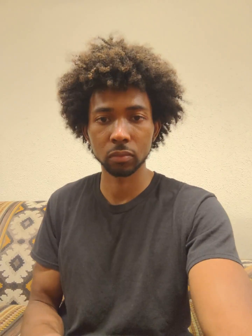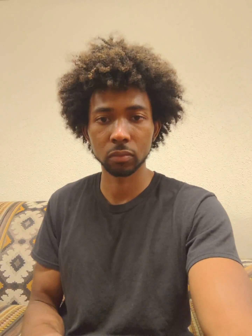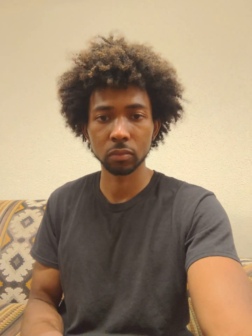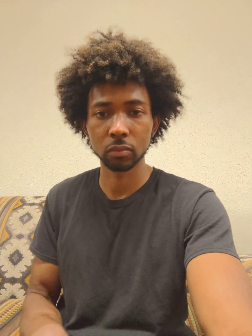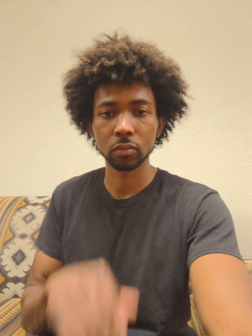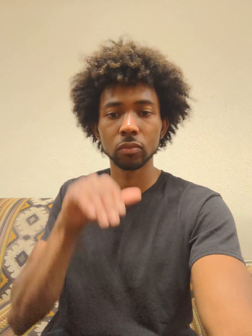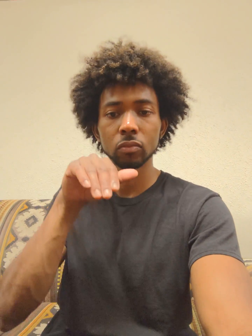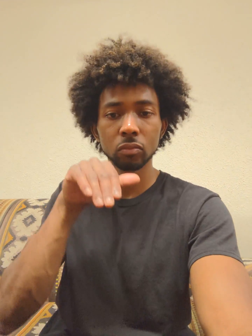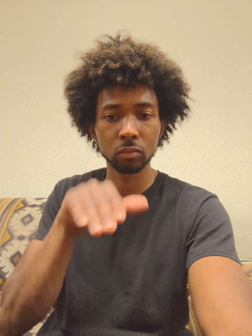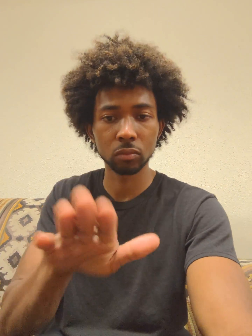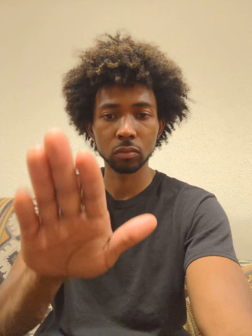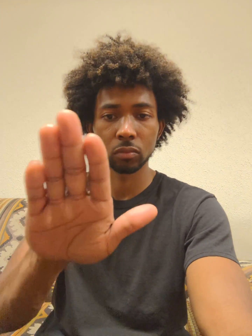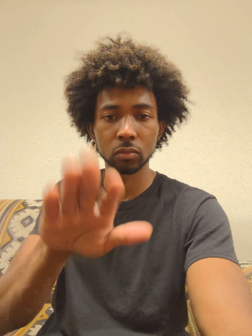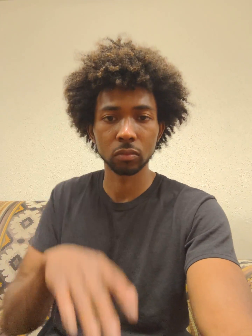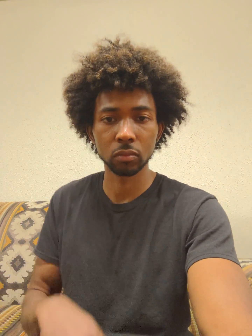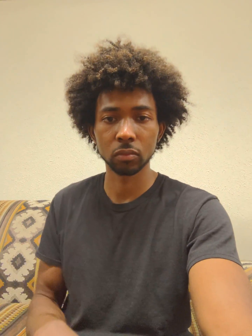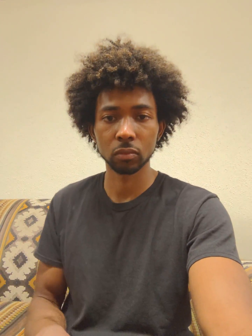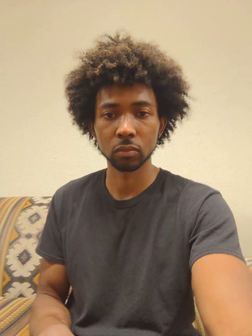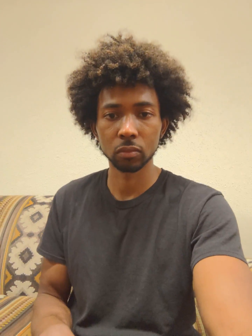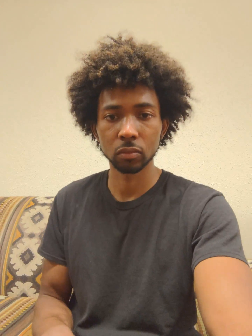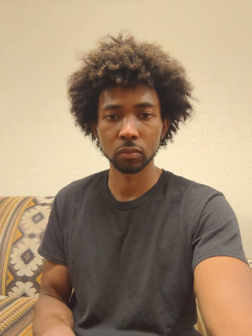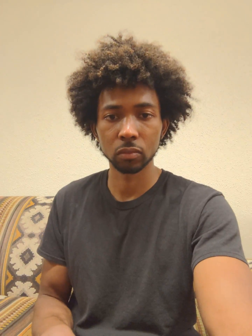enter